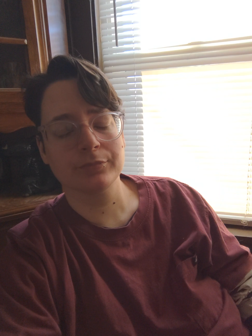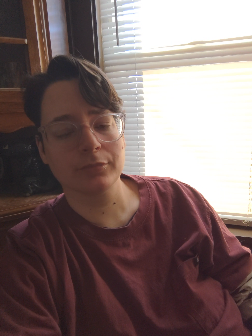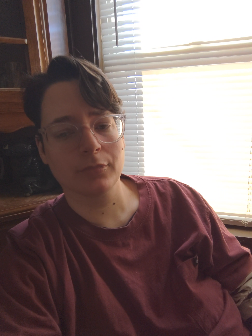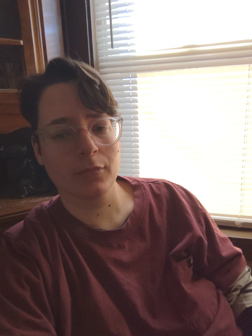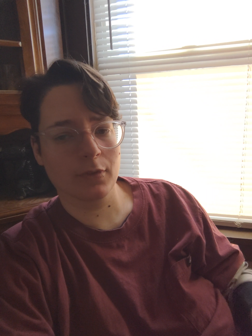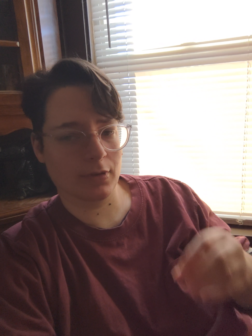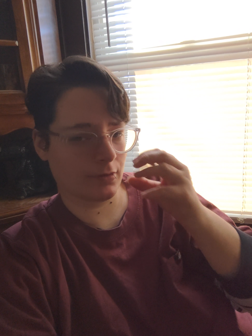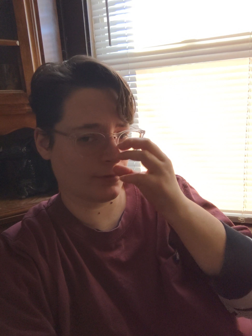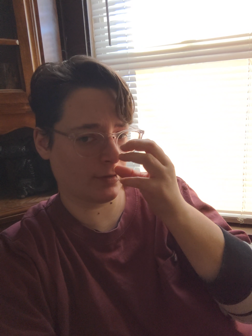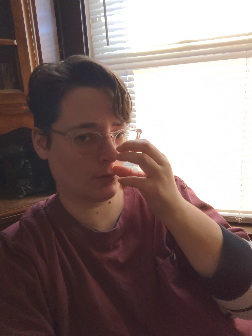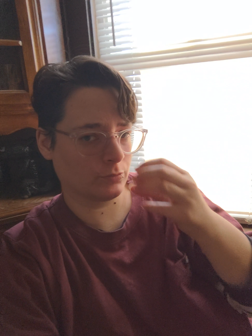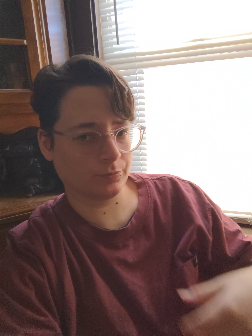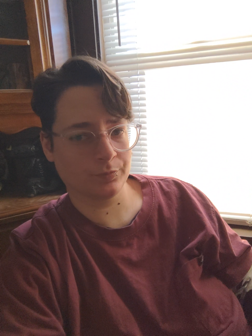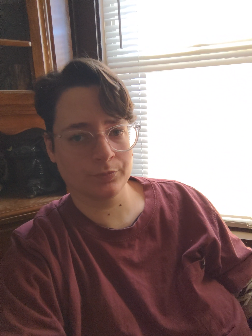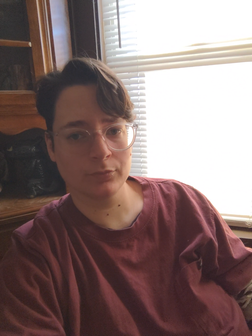clown